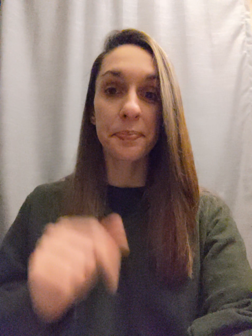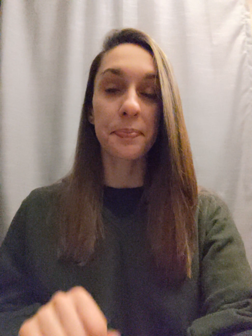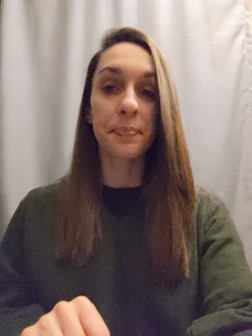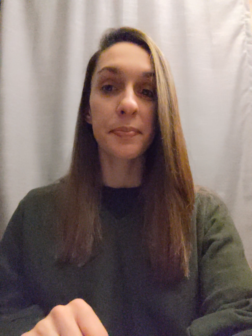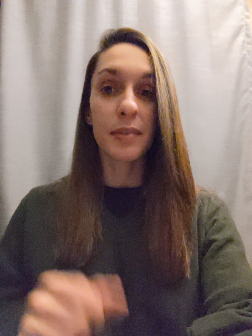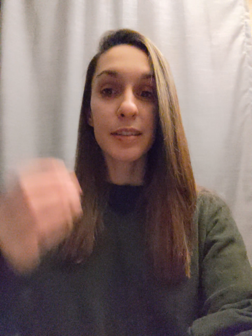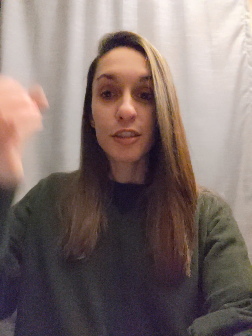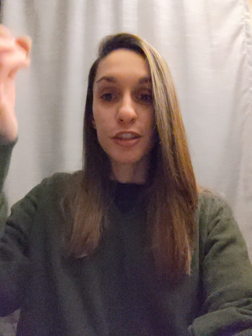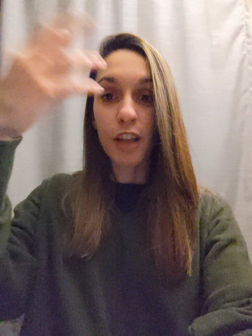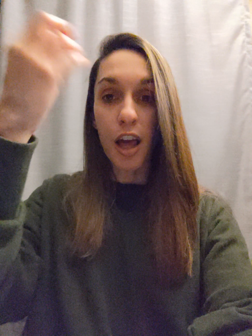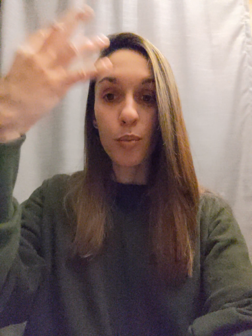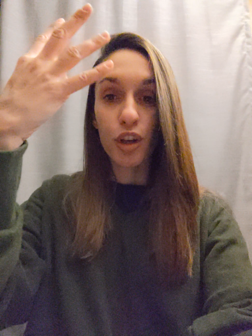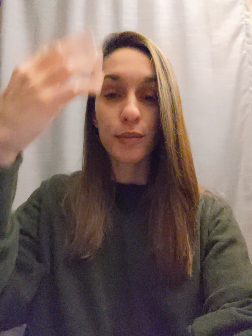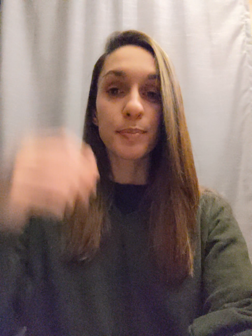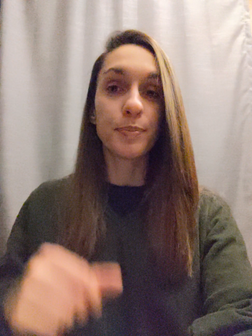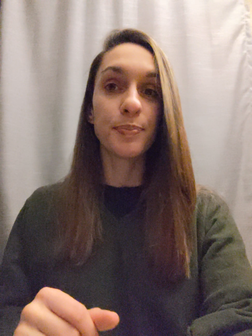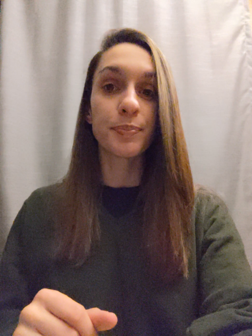shower